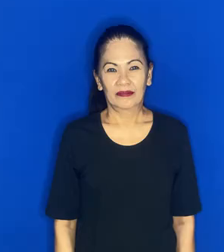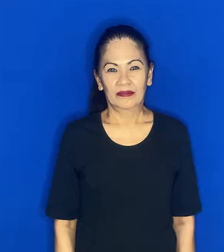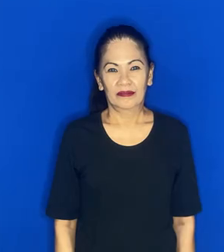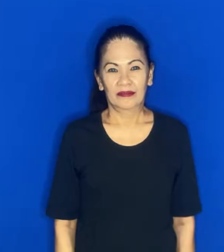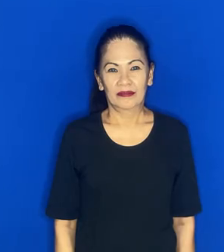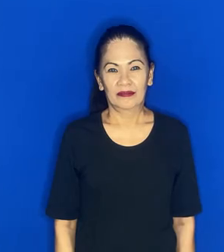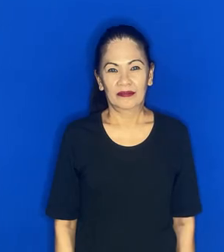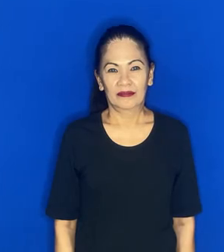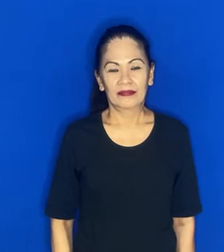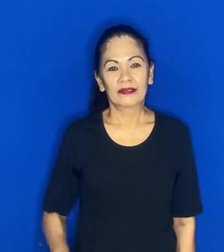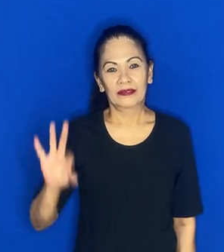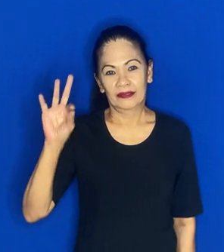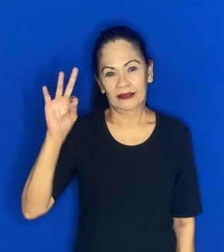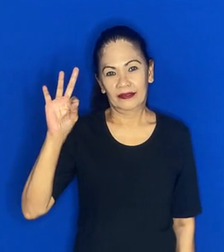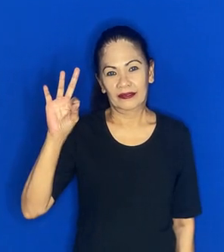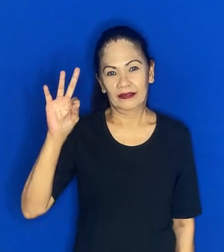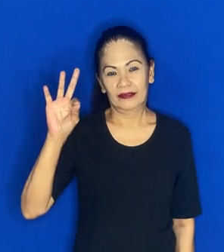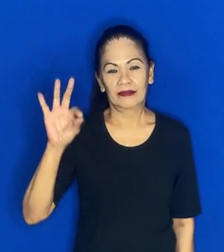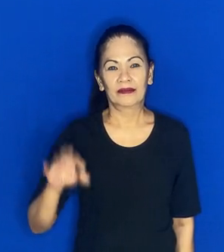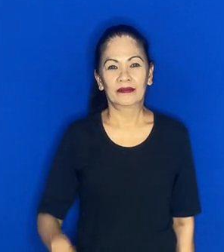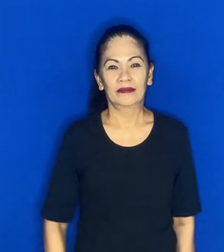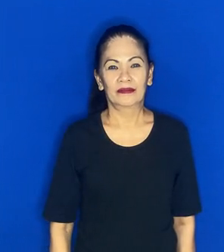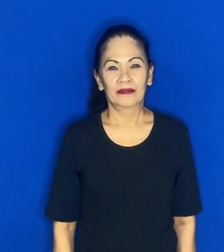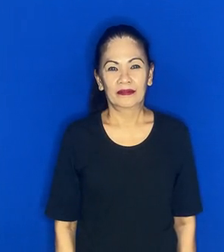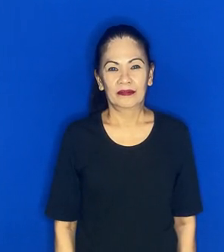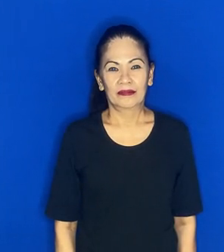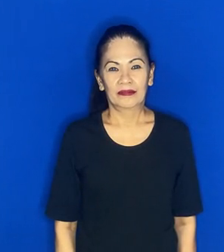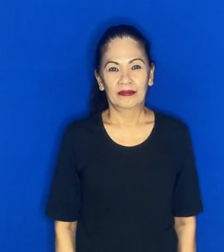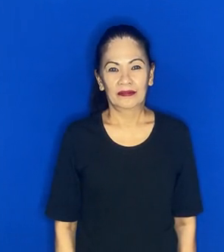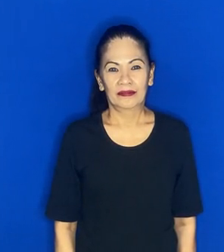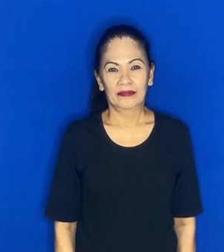nine